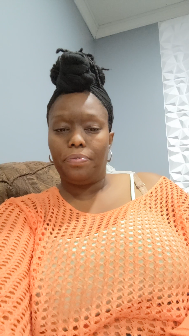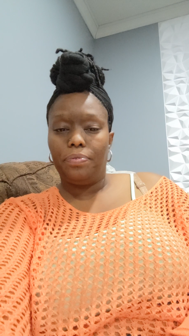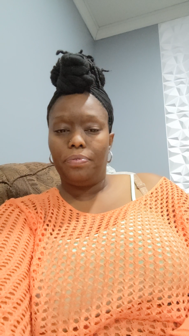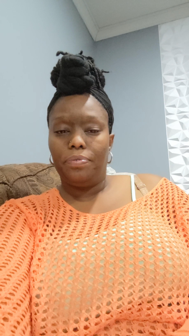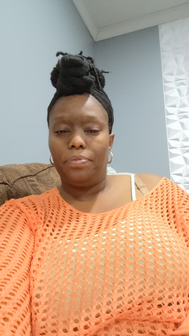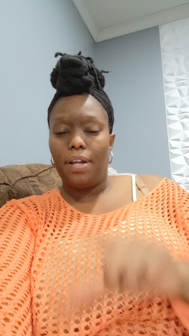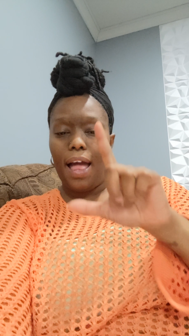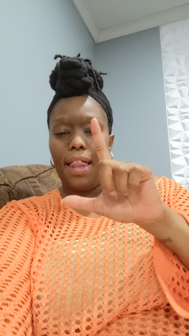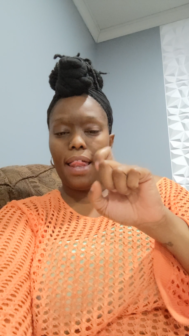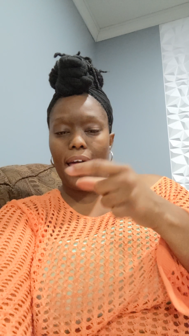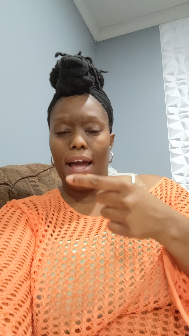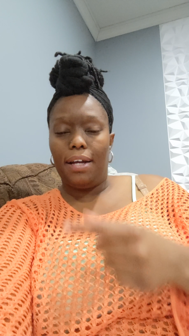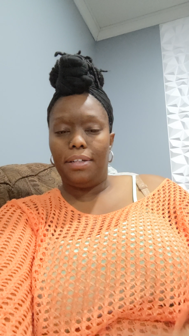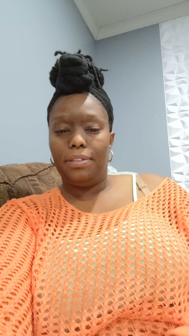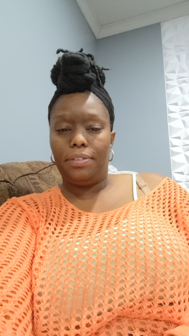leg